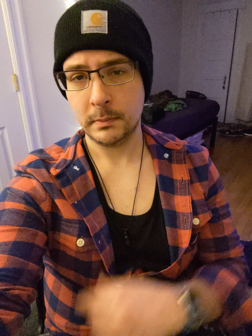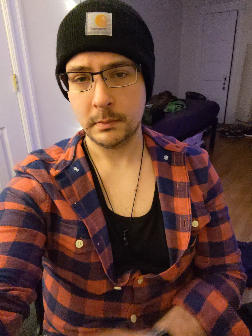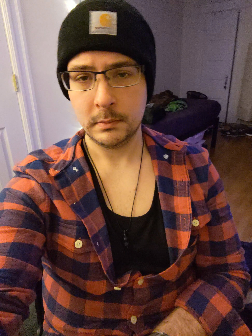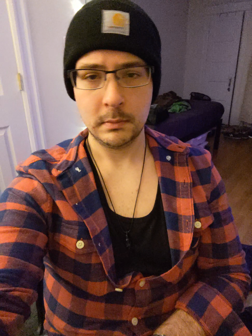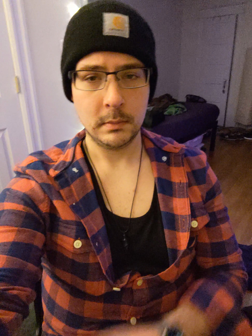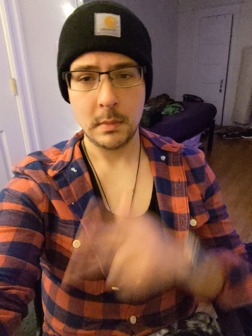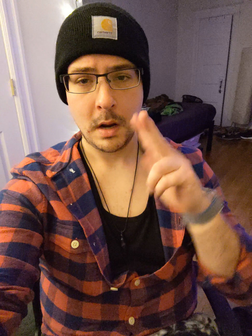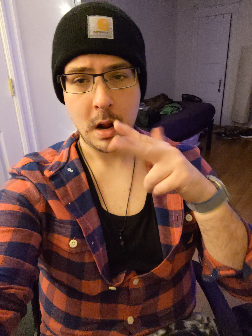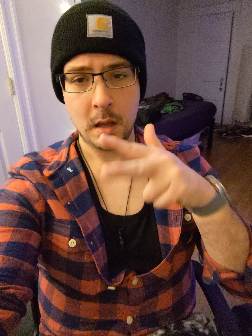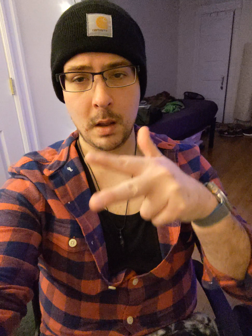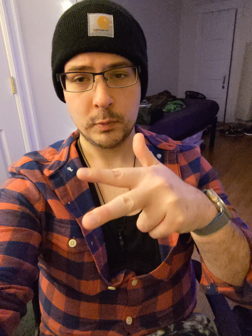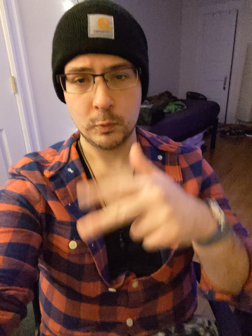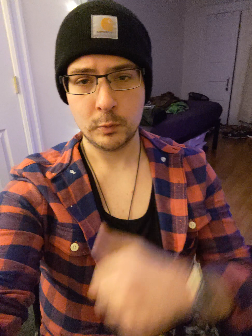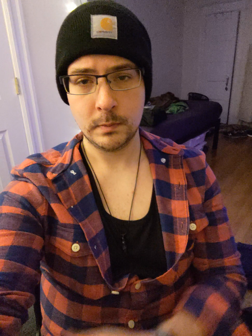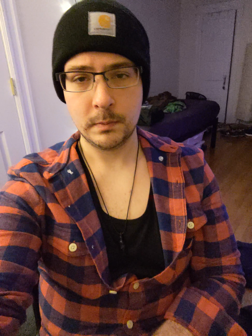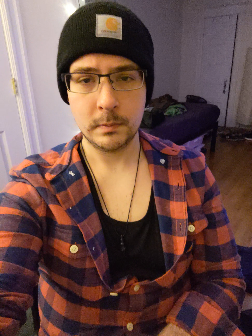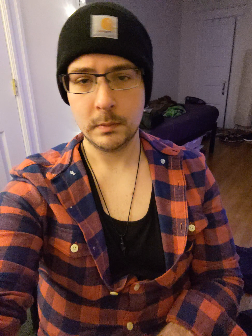helicopter